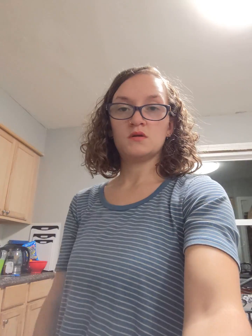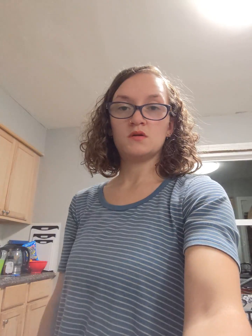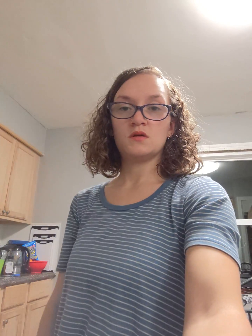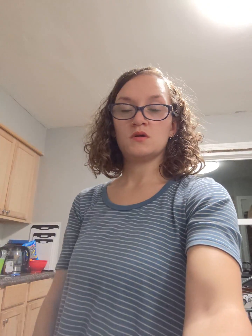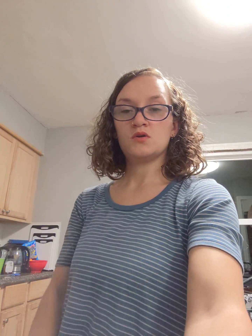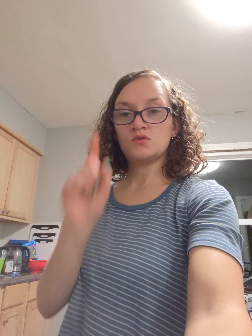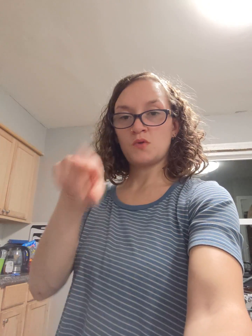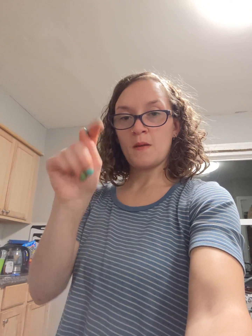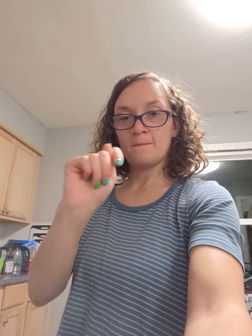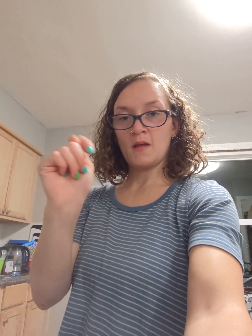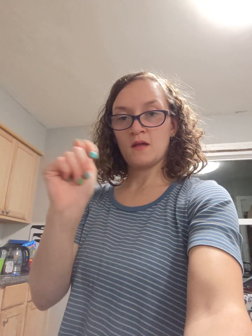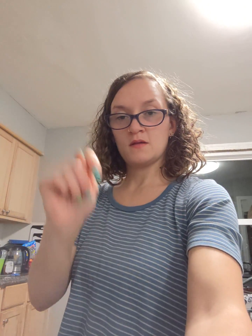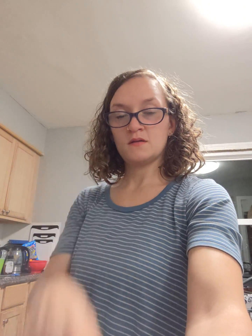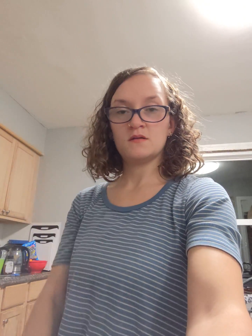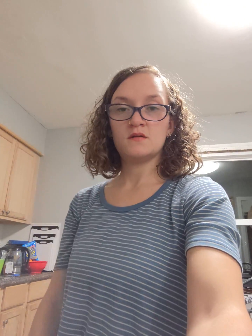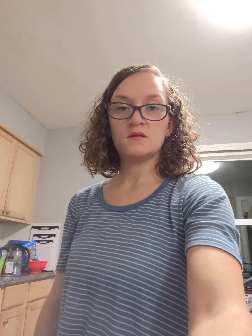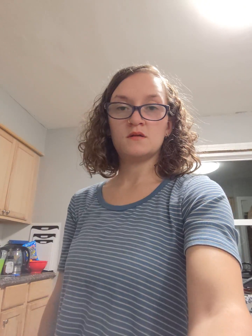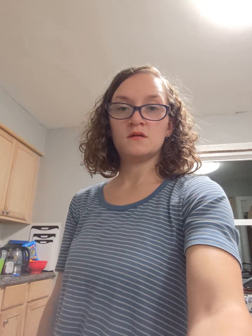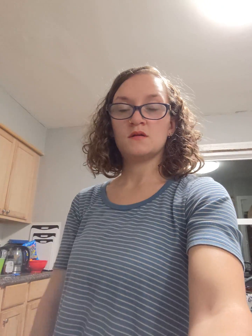go potty